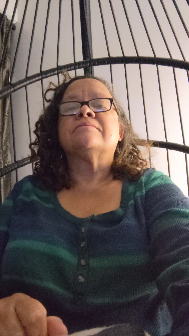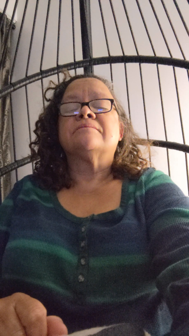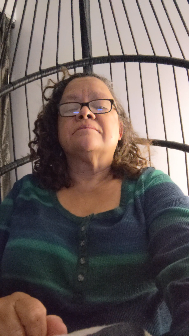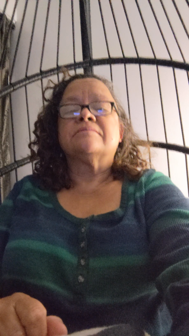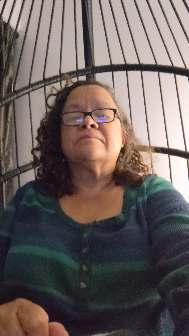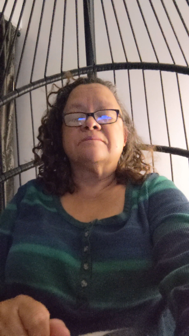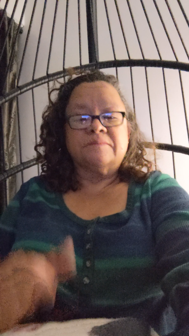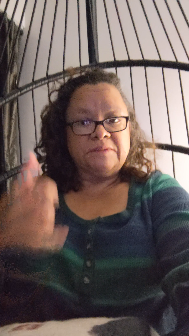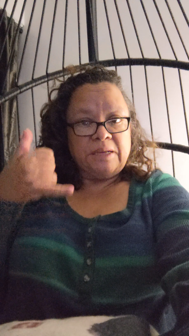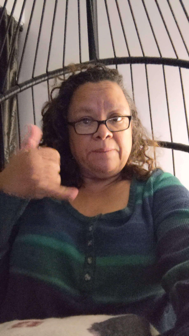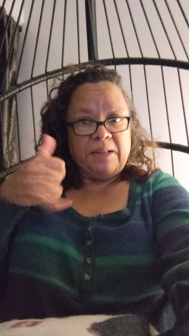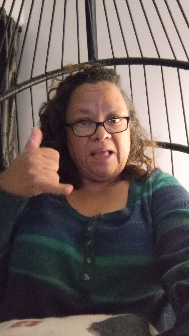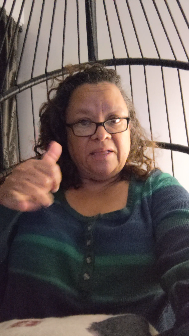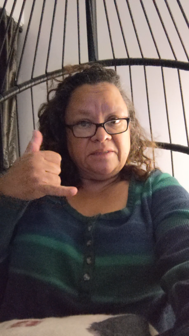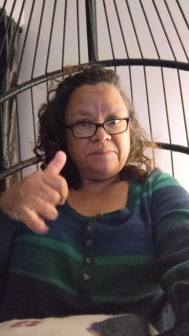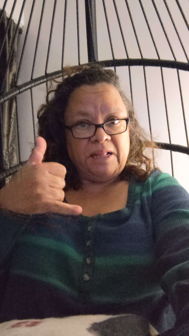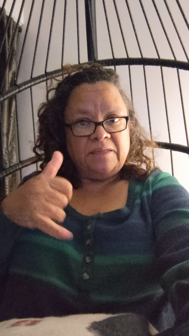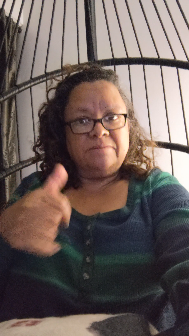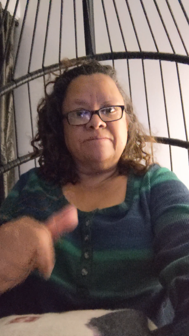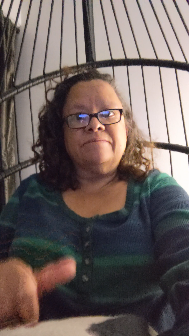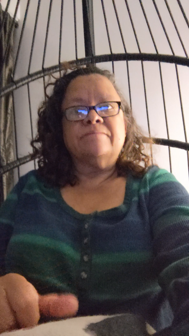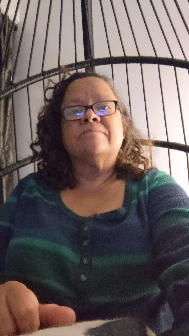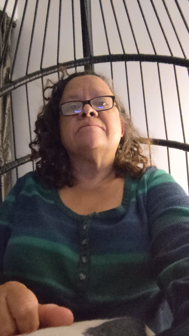play